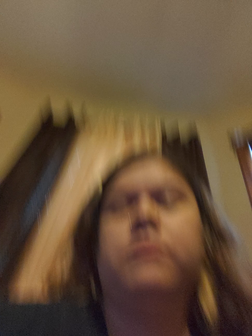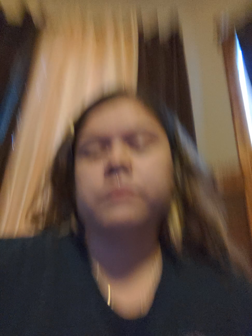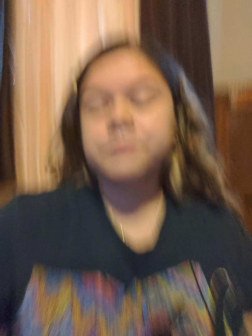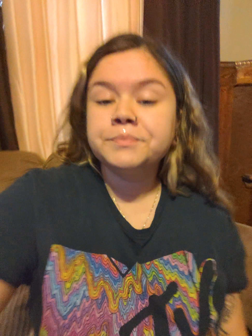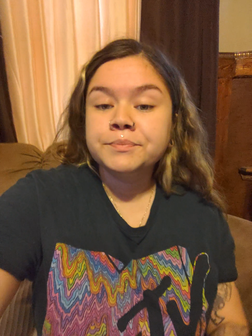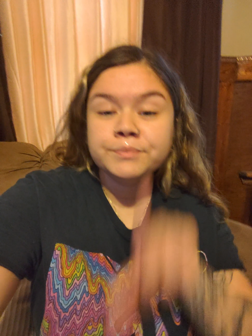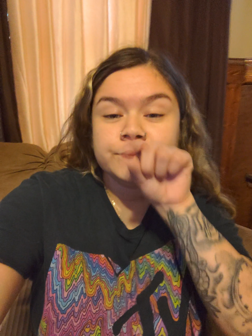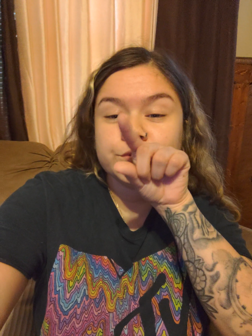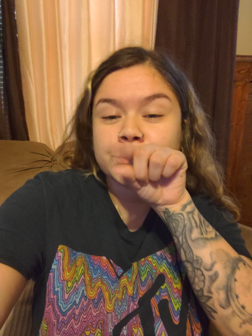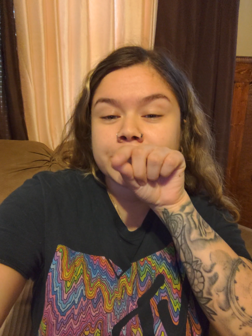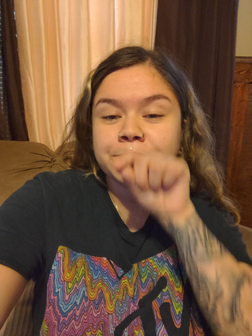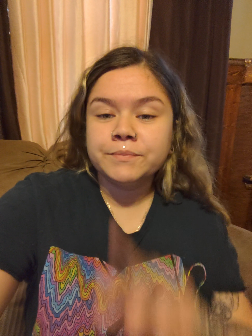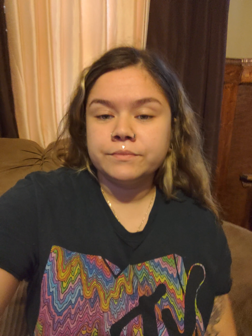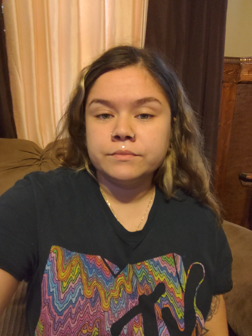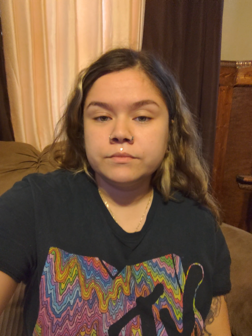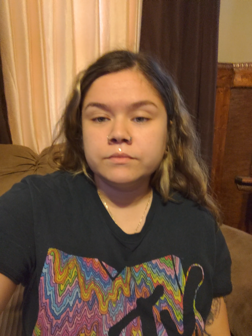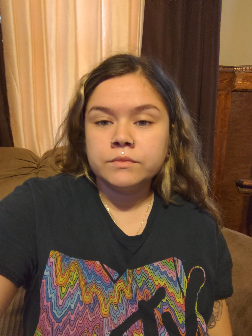chicken